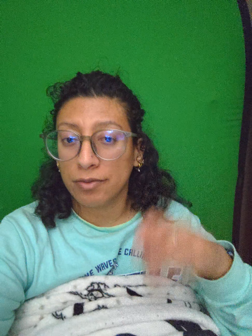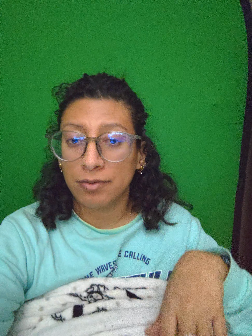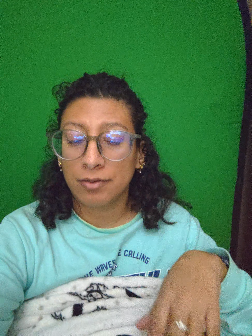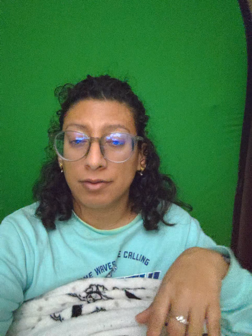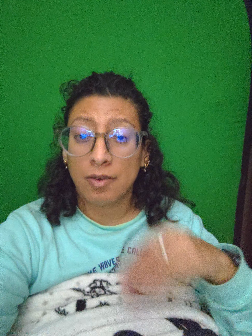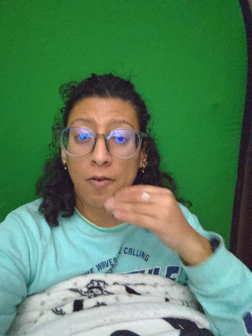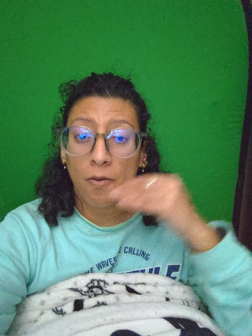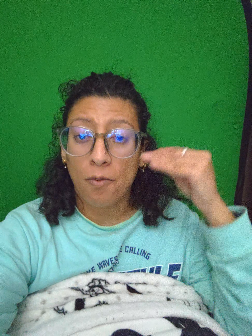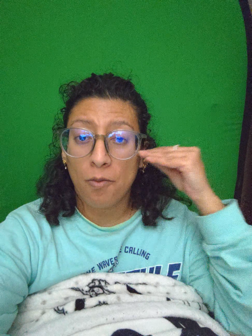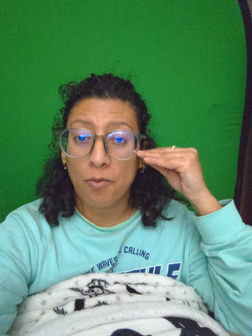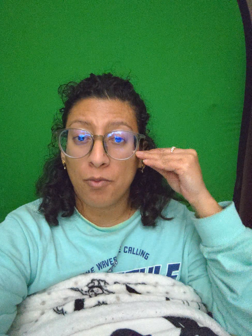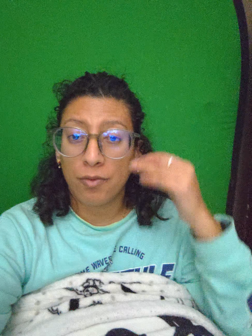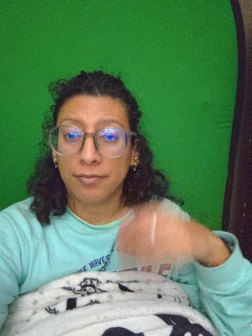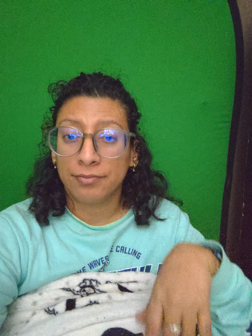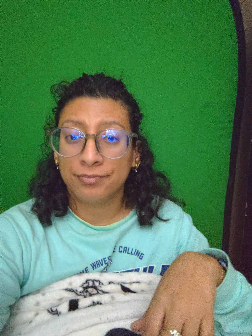home